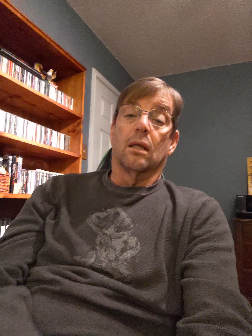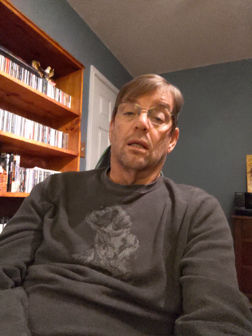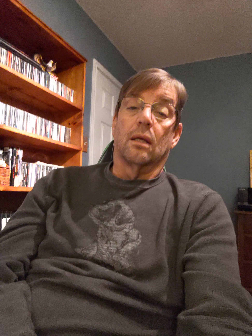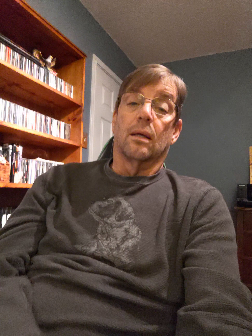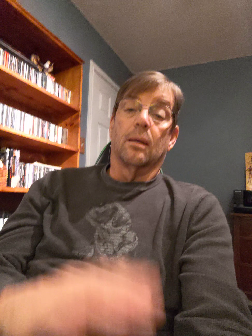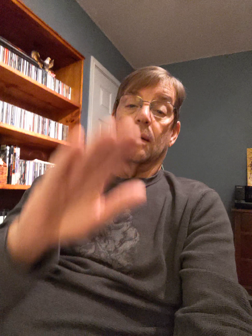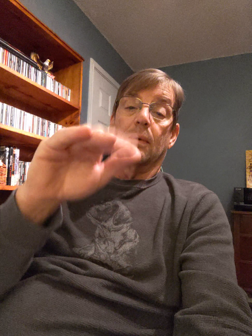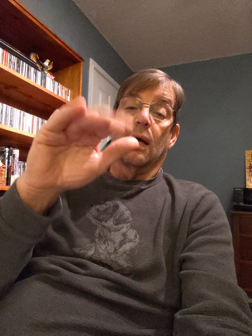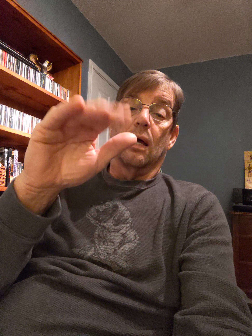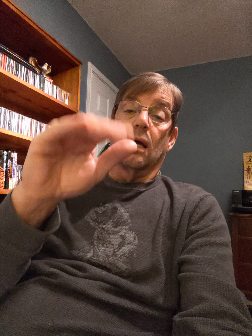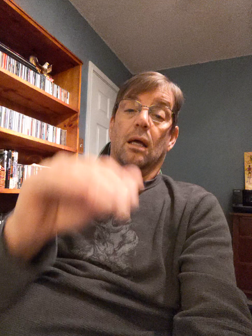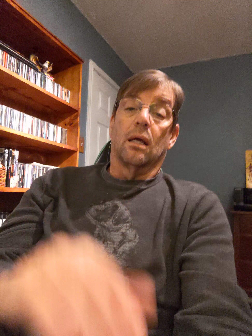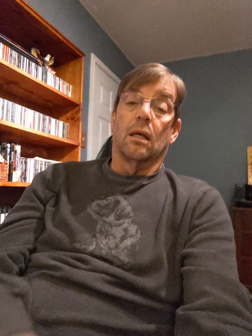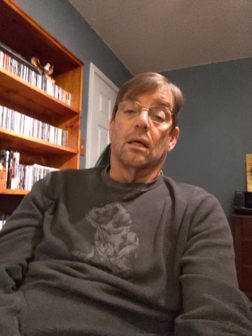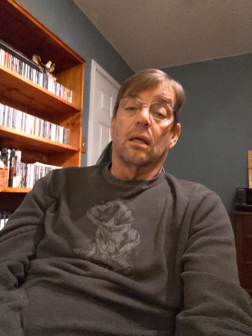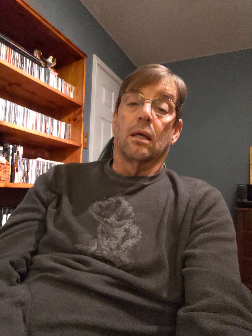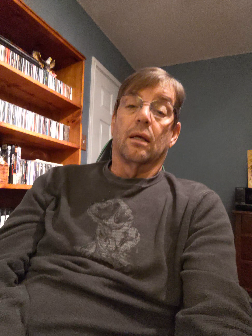bye